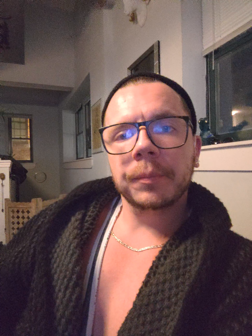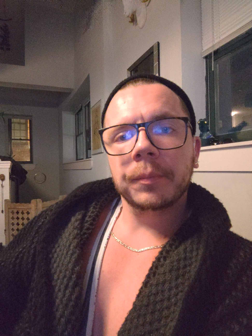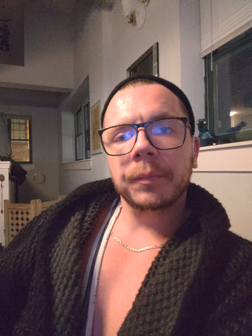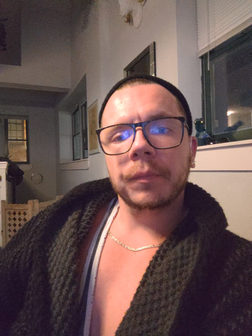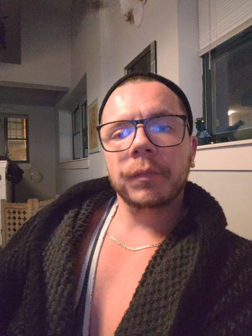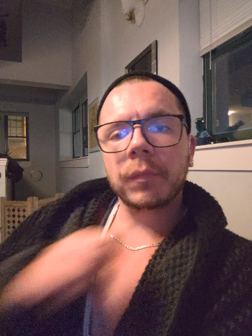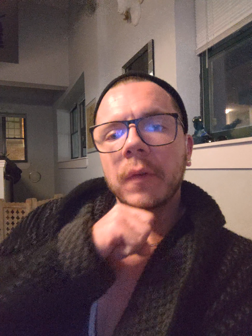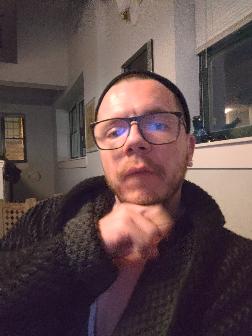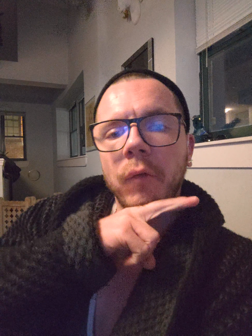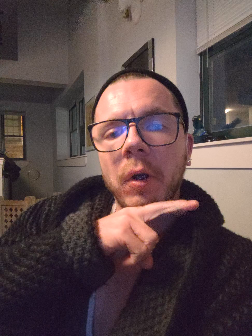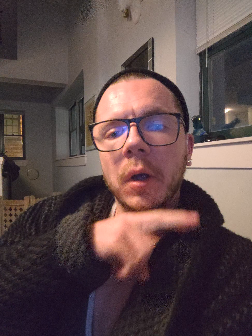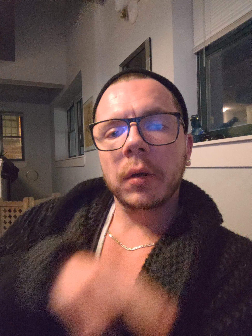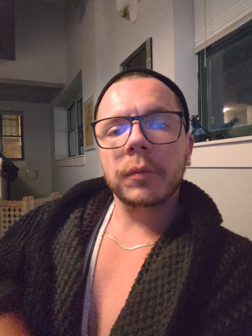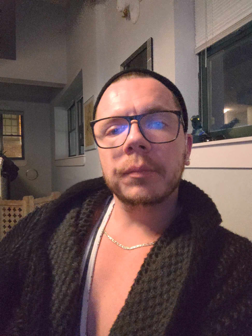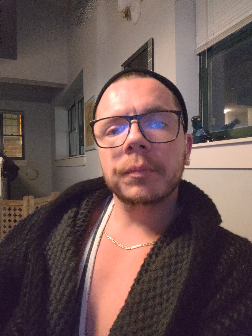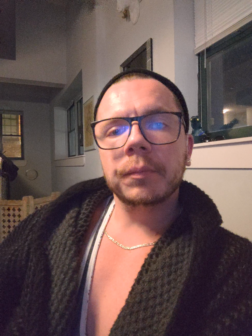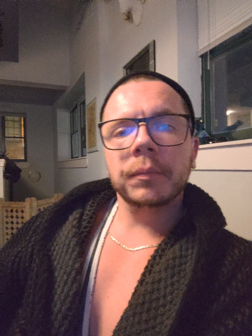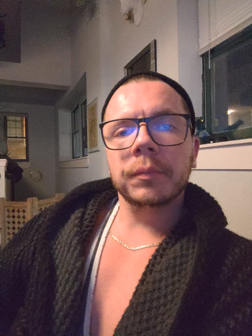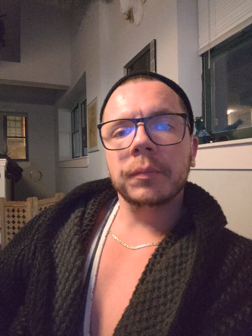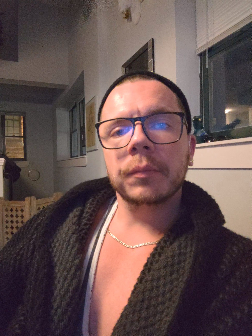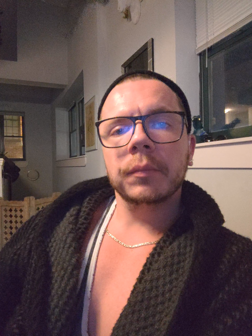frog